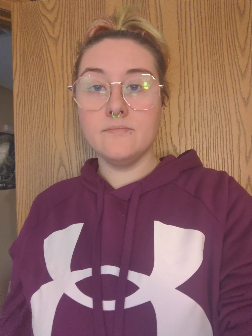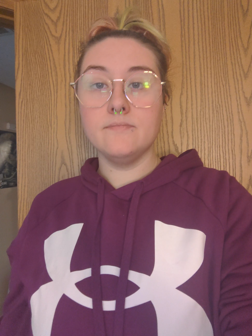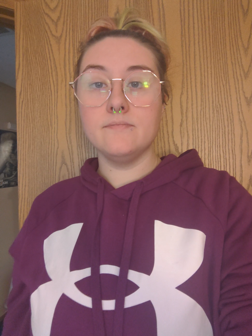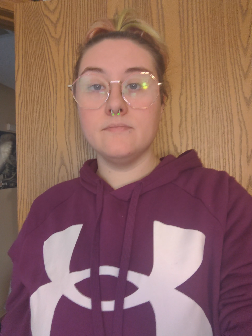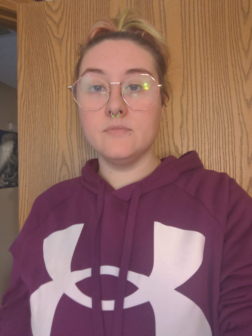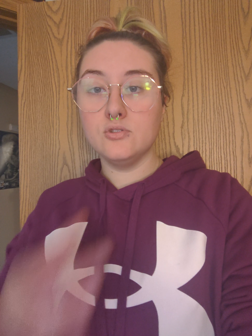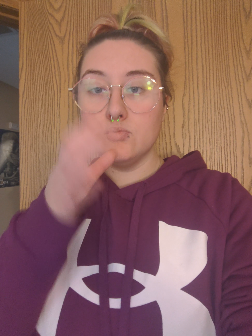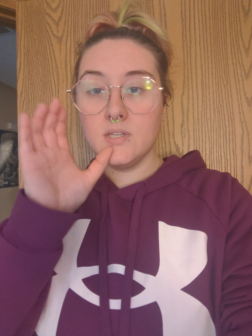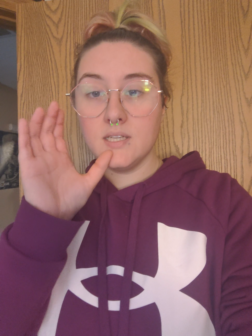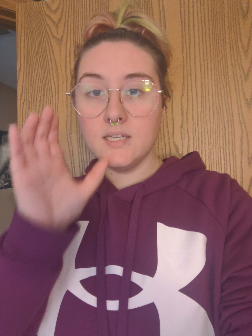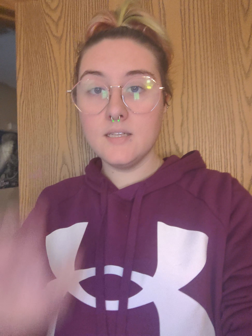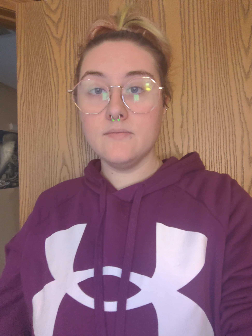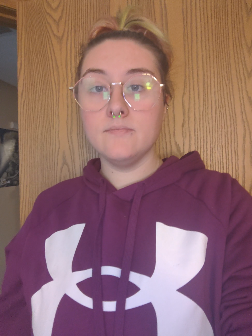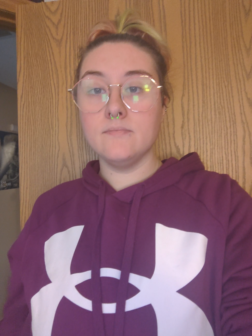drink